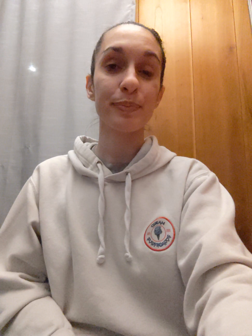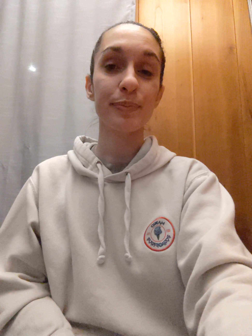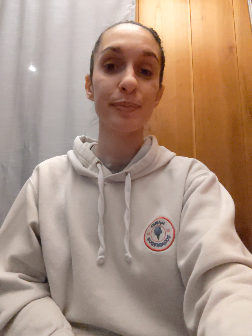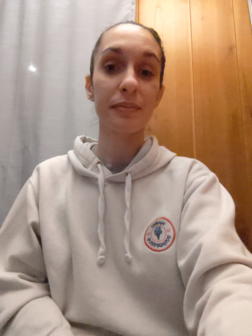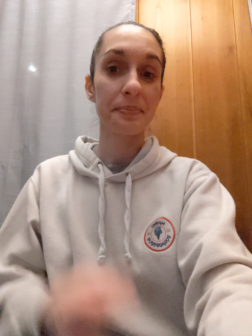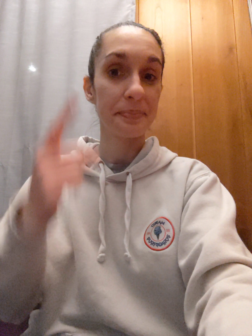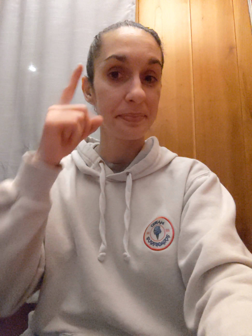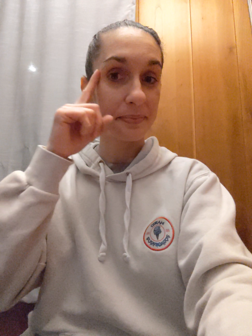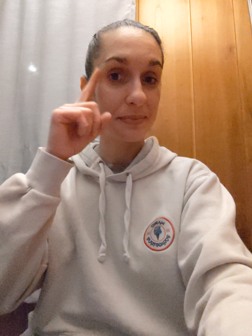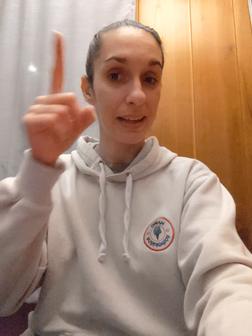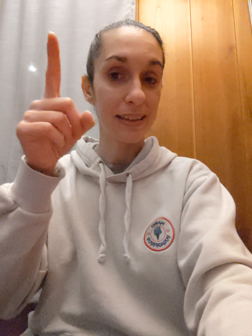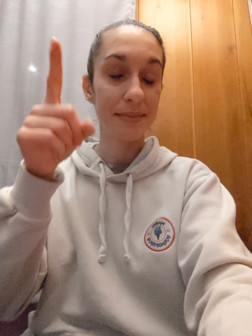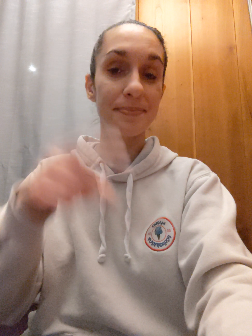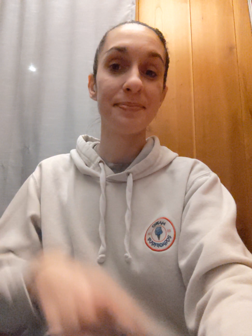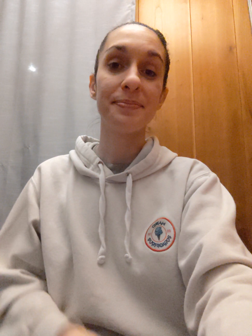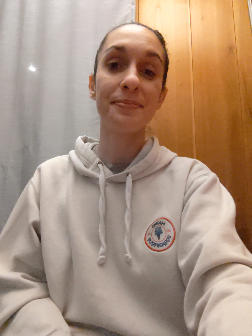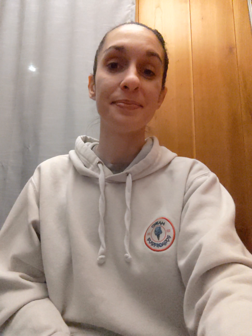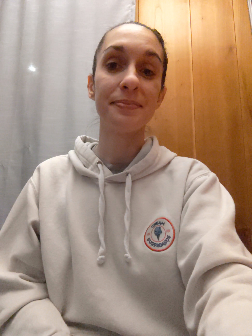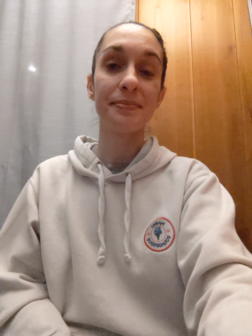penny